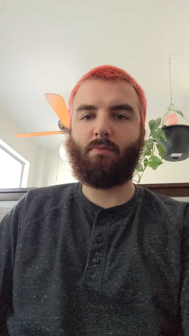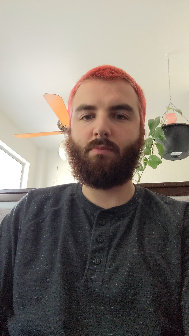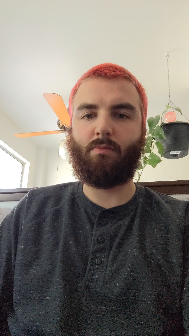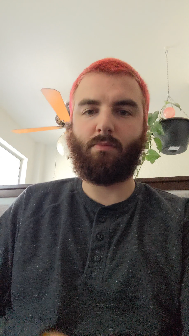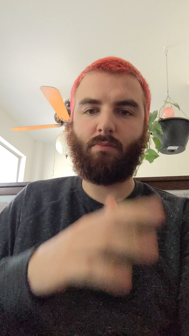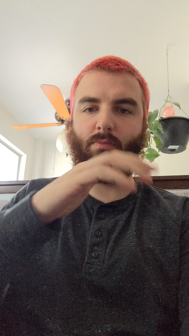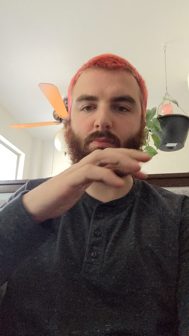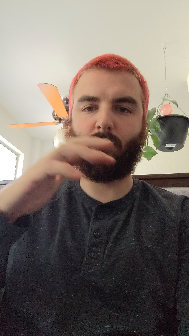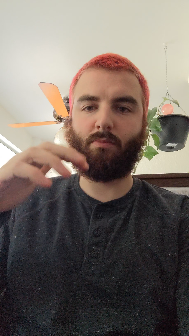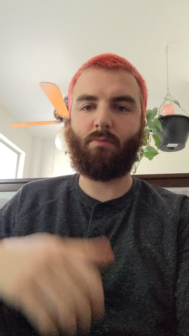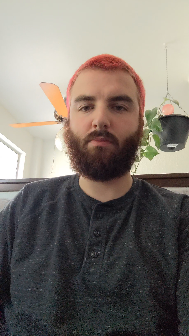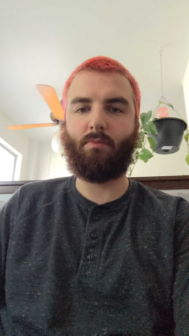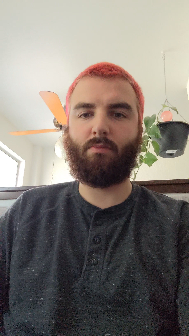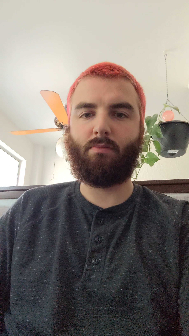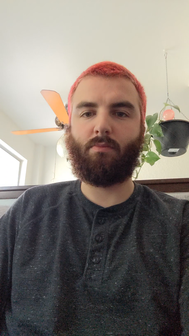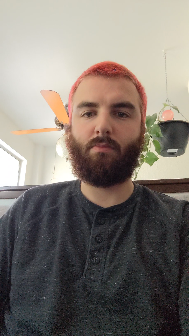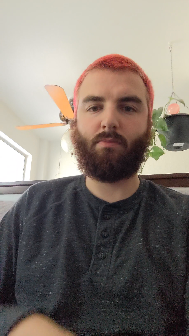grapes